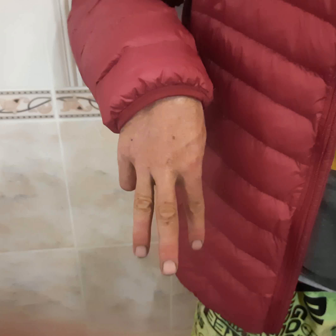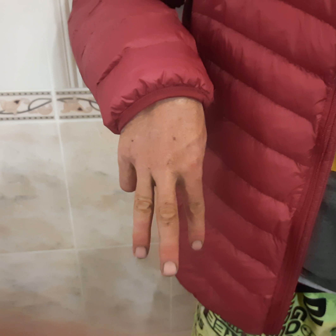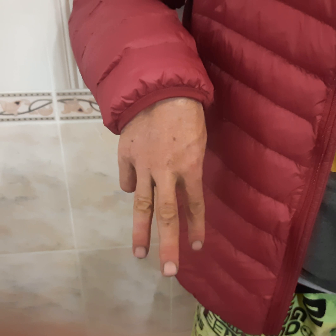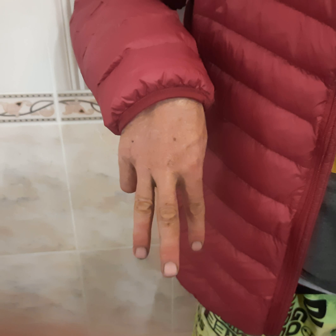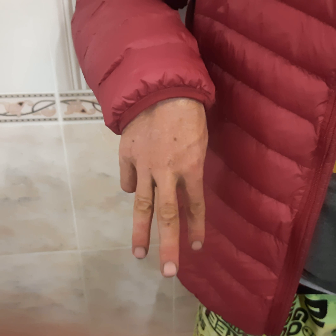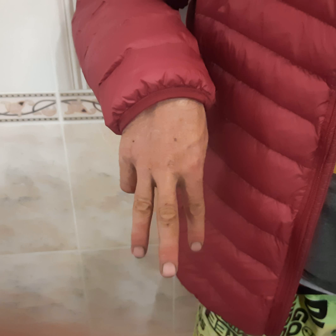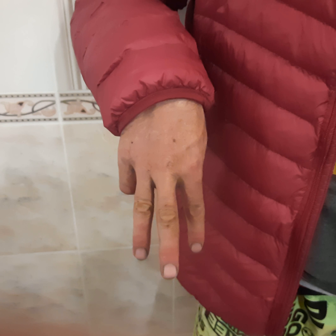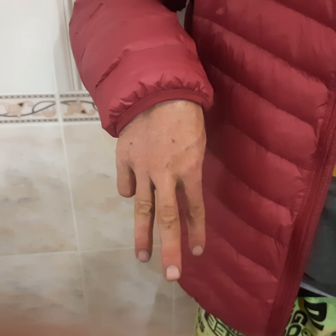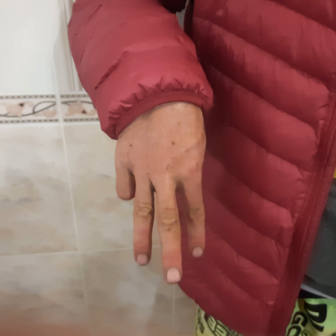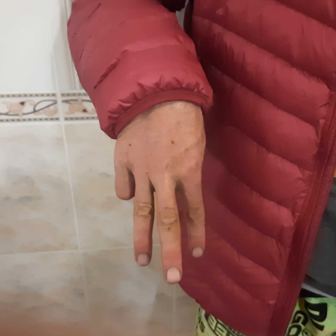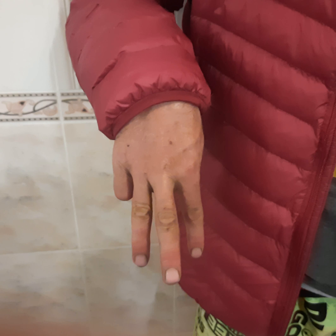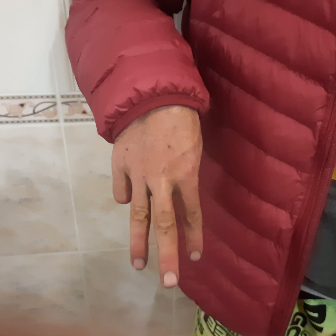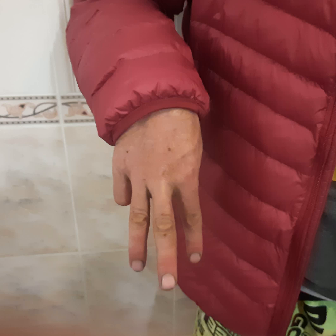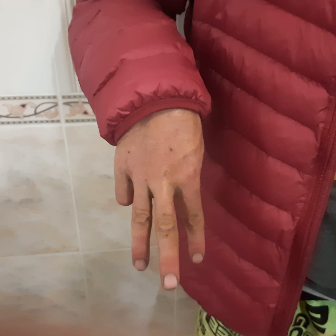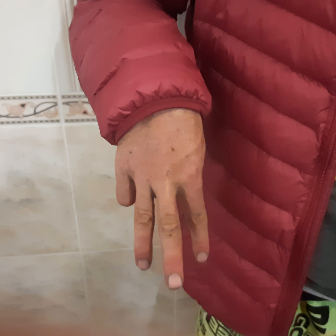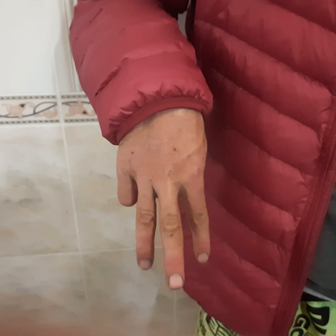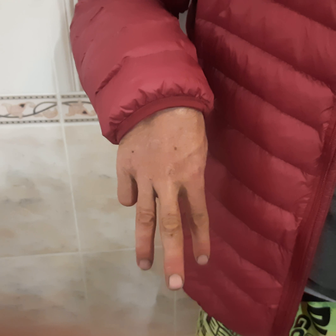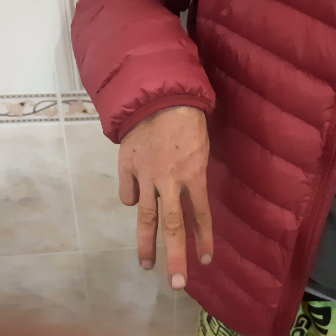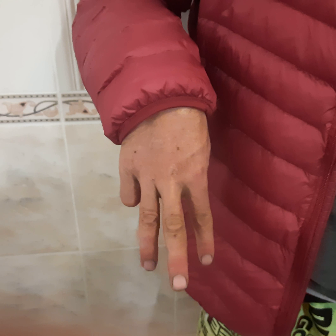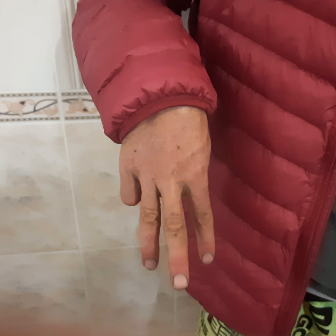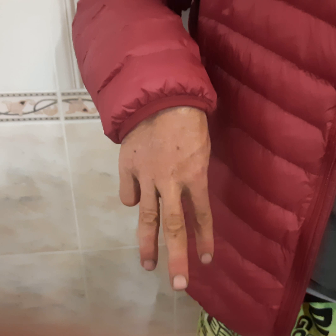М